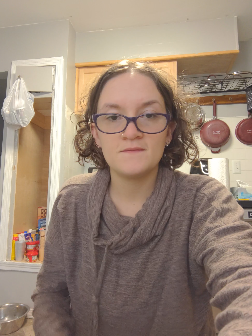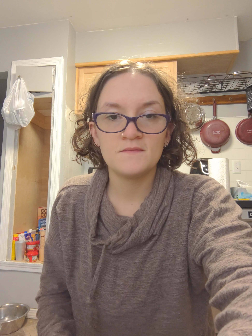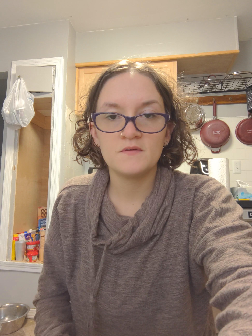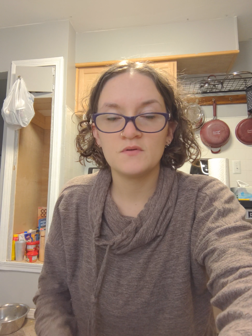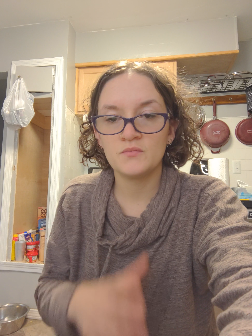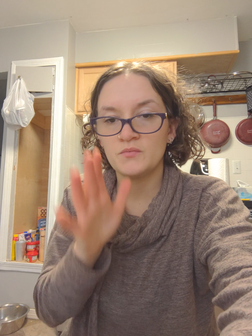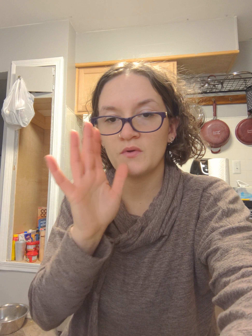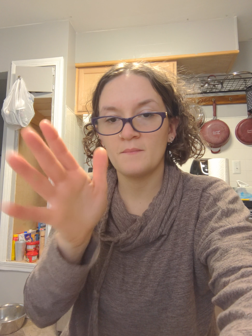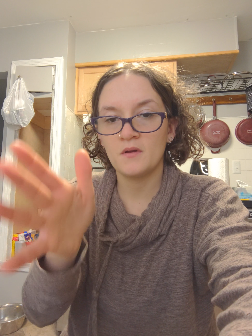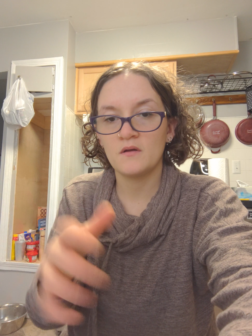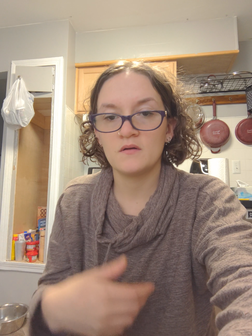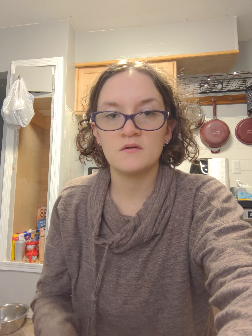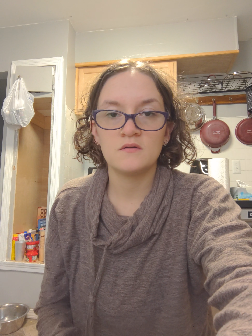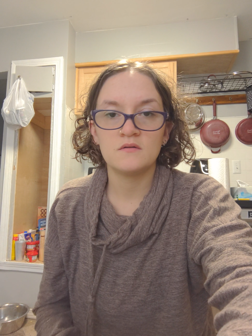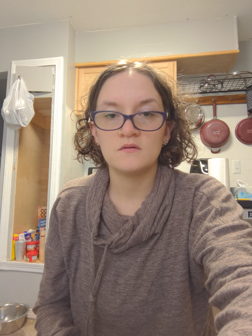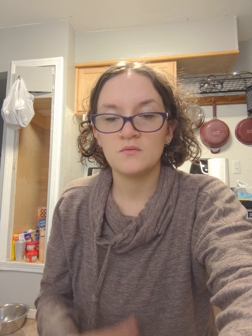grandma